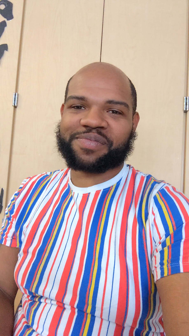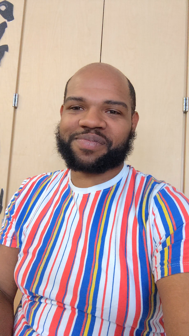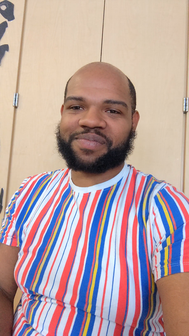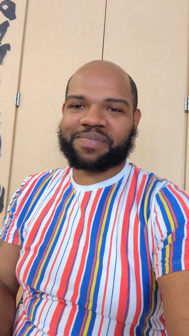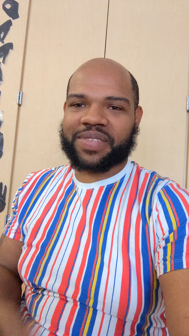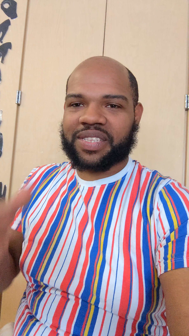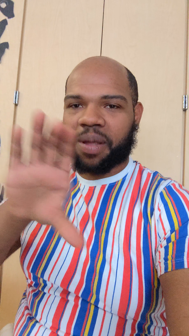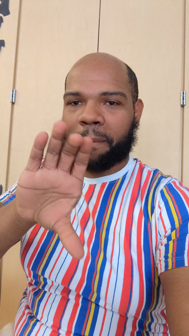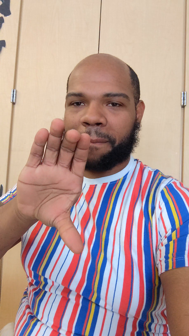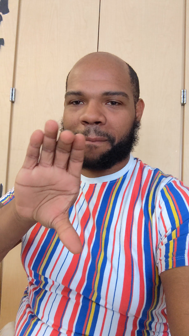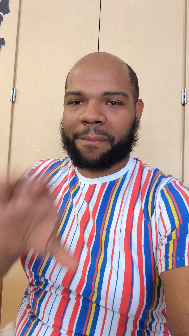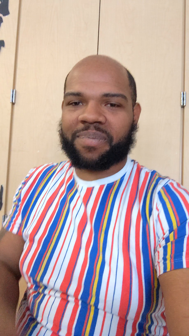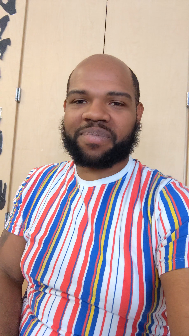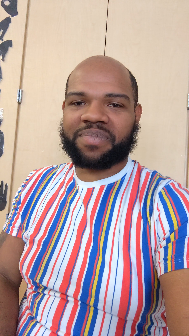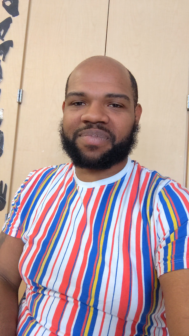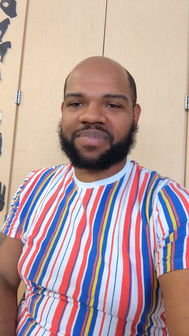dump